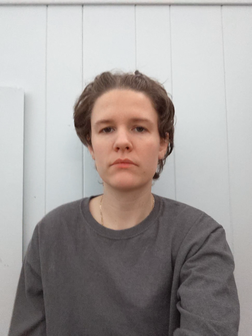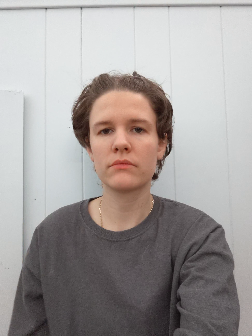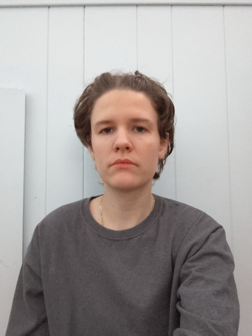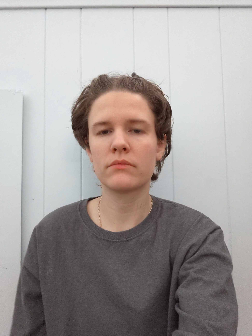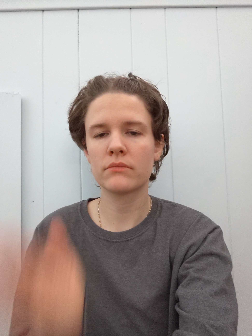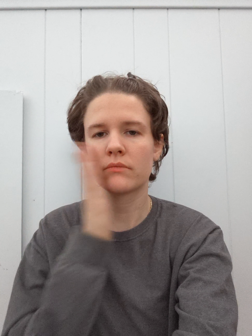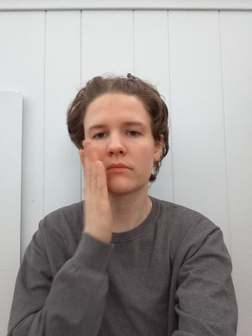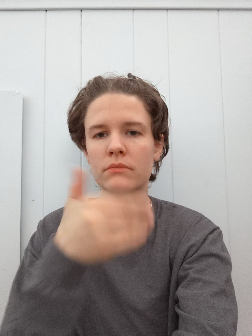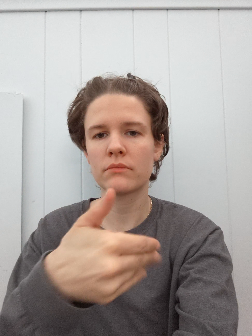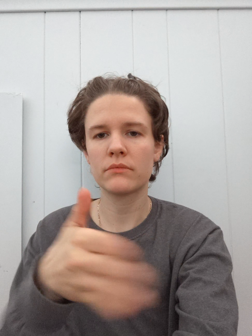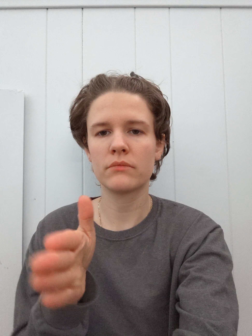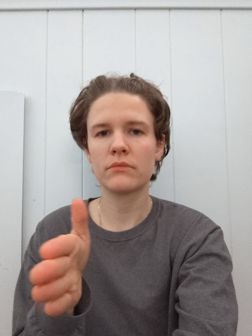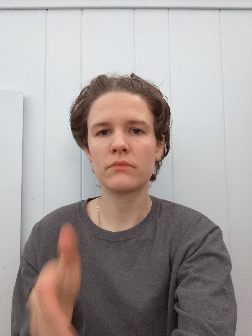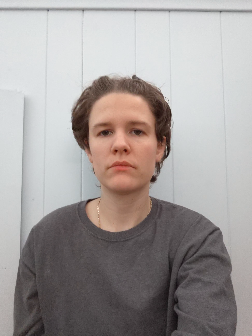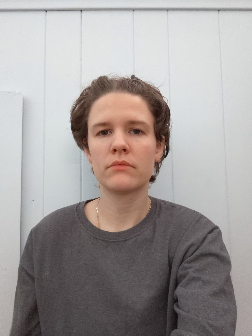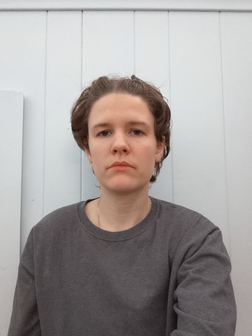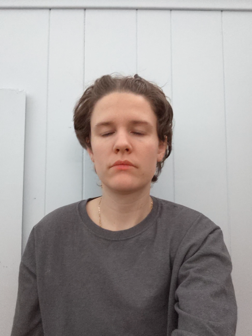bedroom